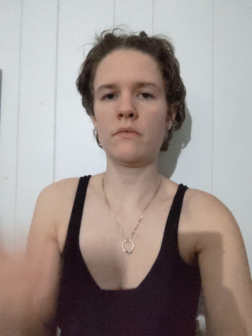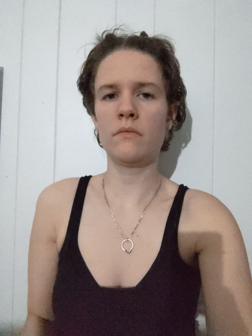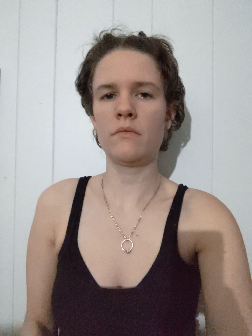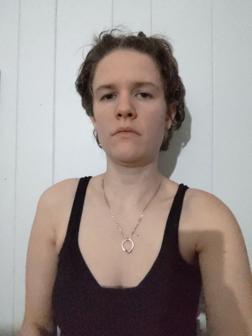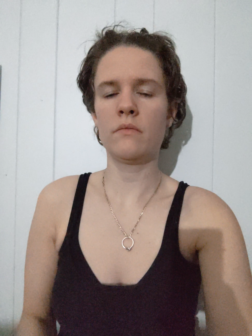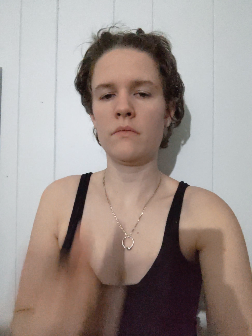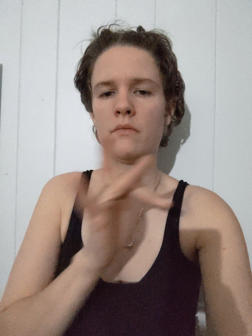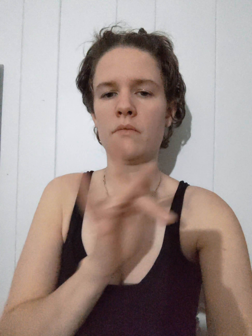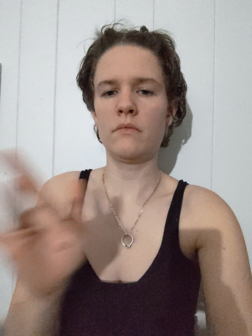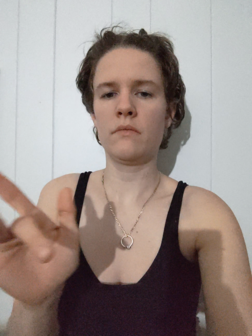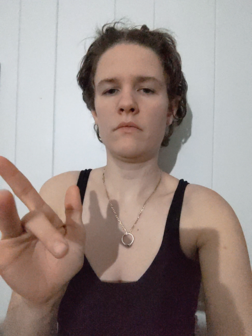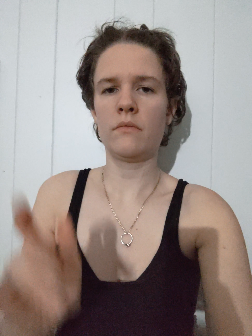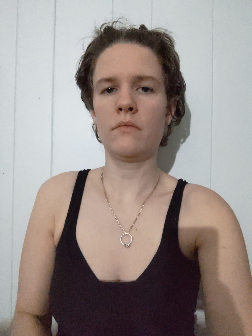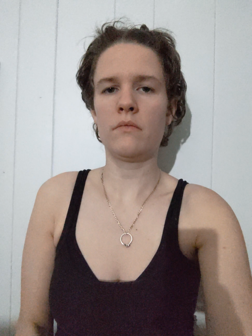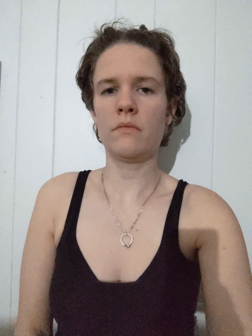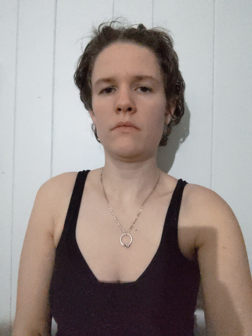empty